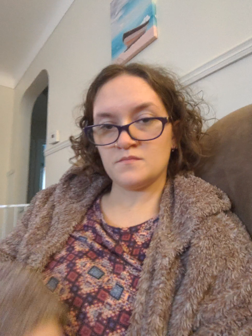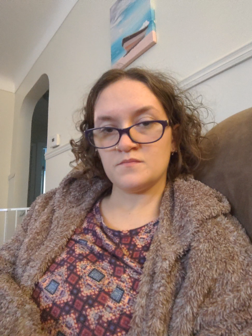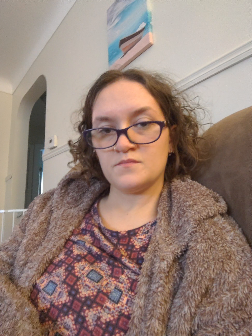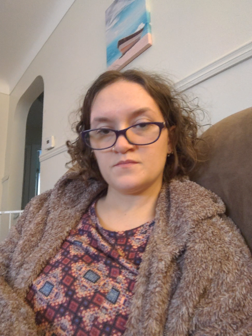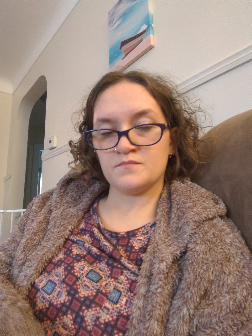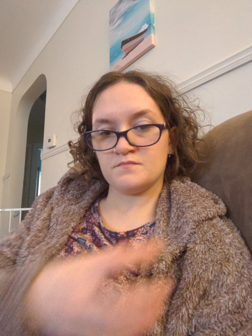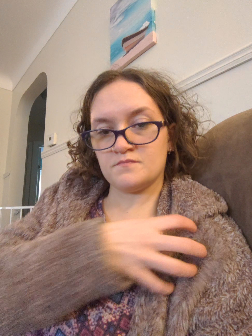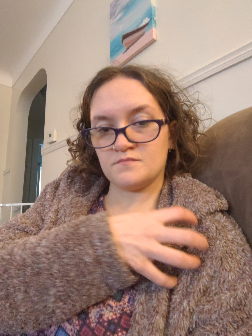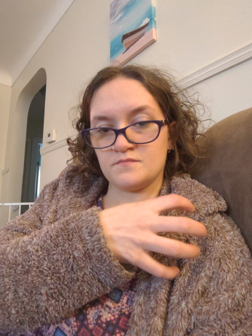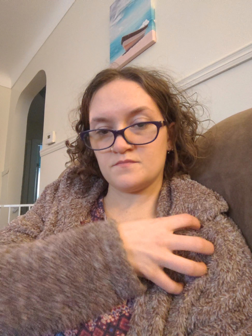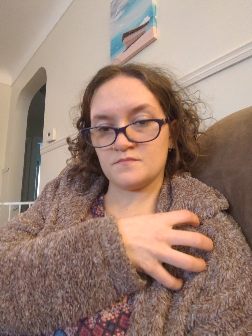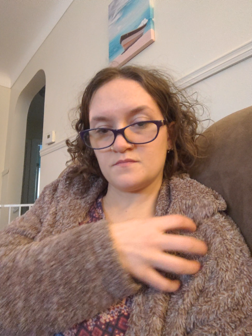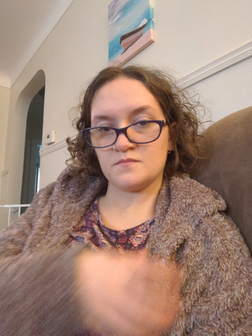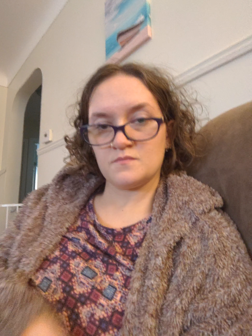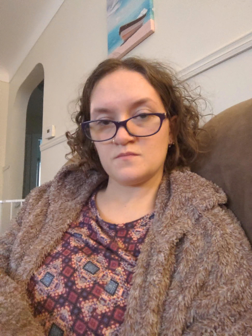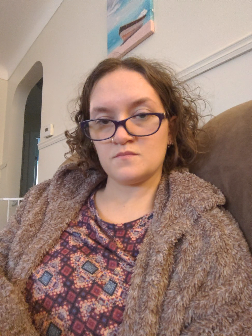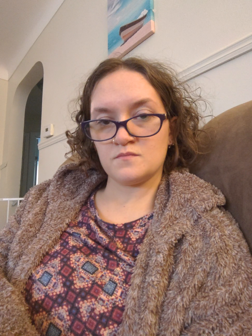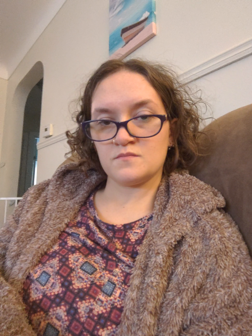police